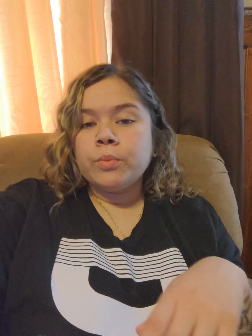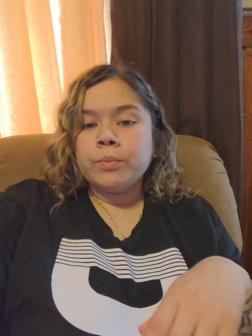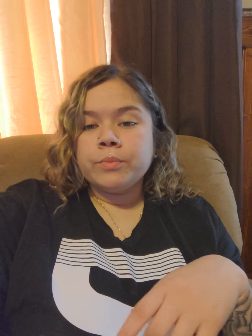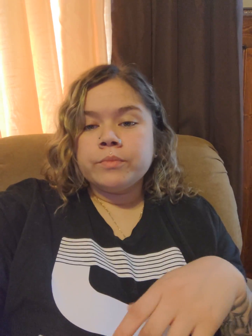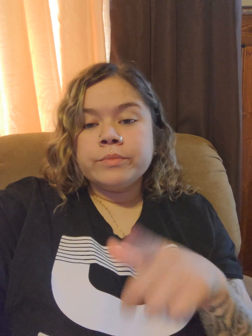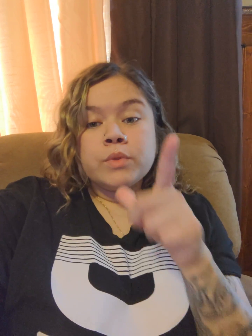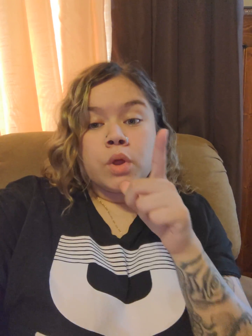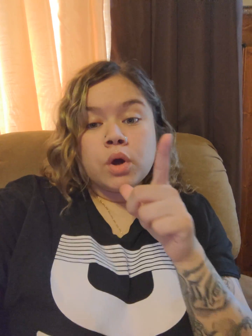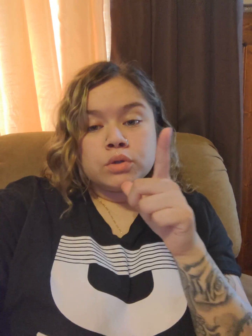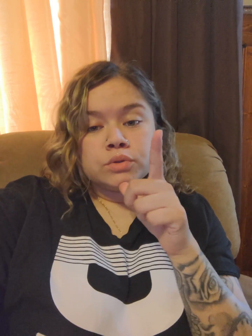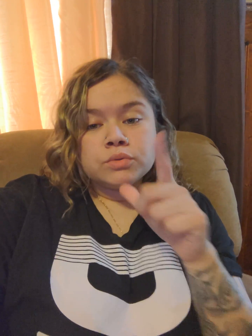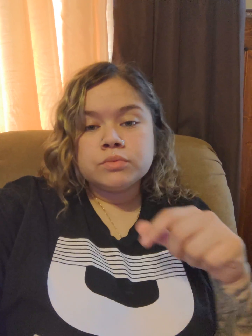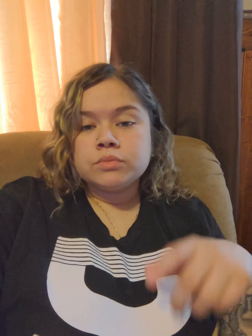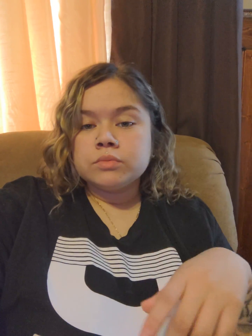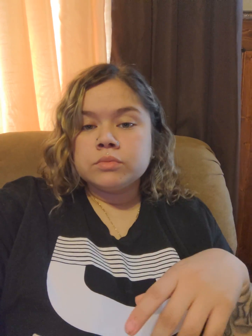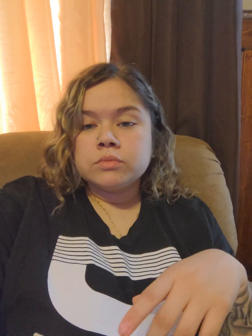lunch